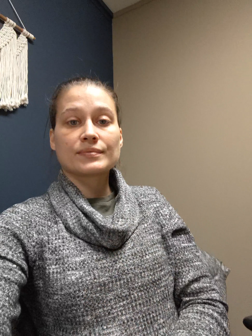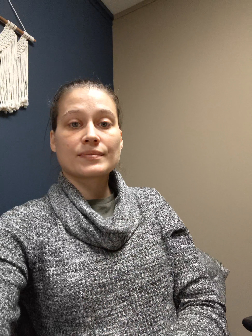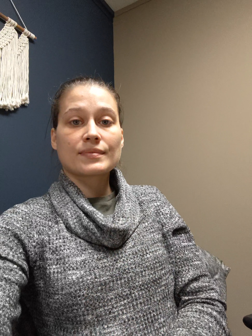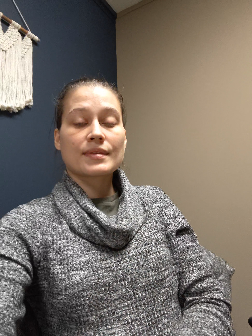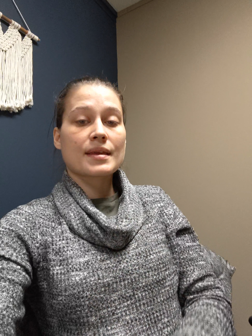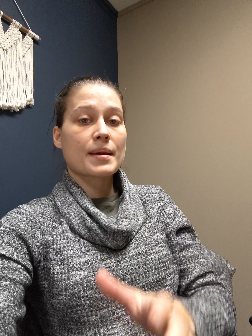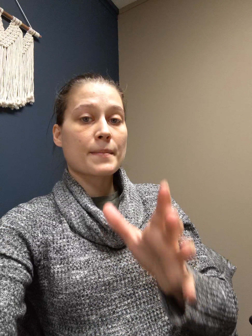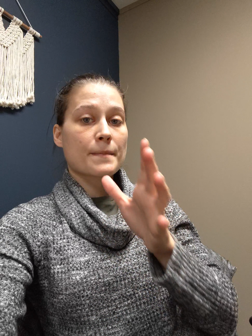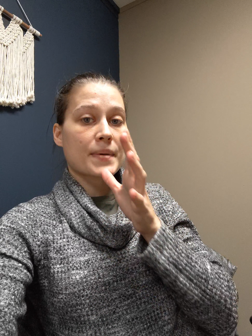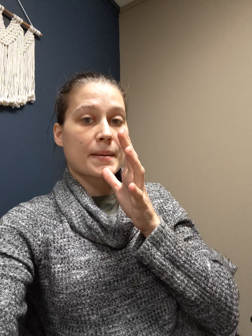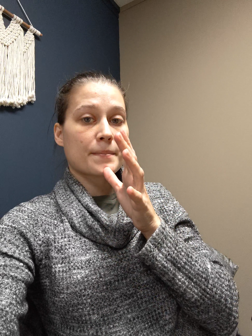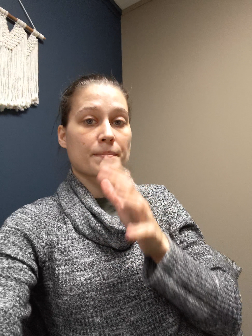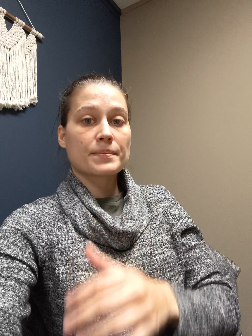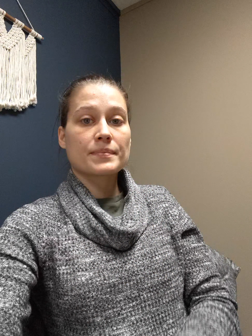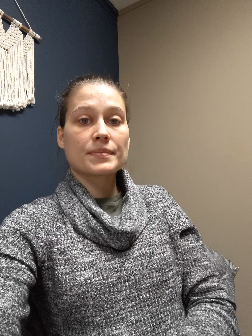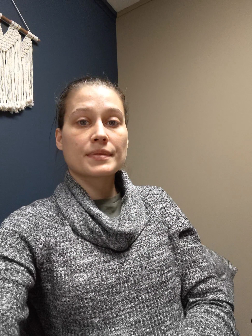mom